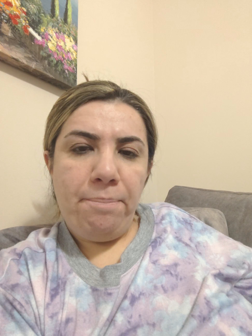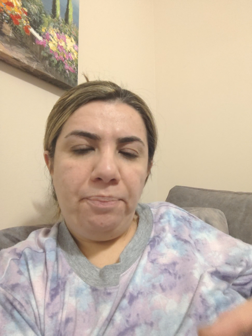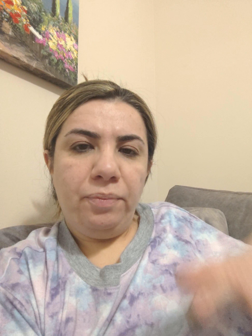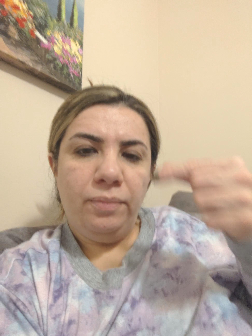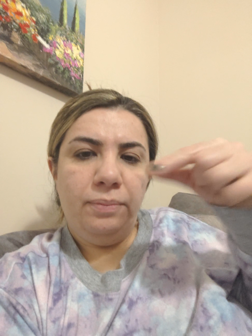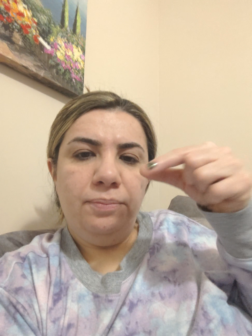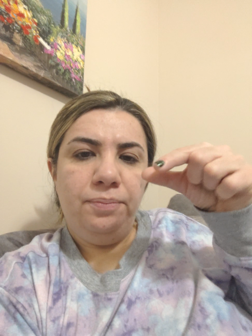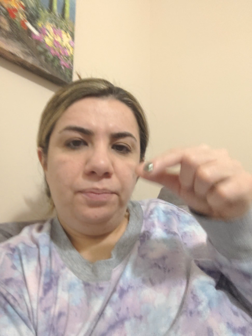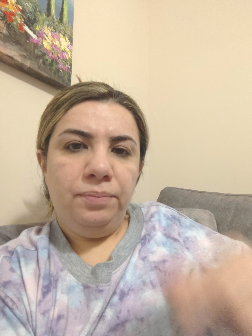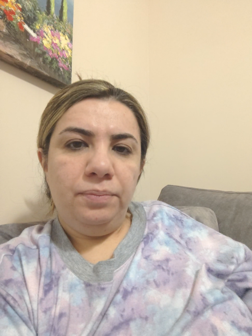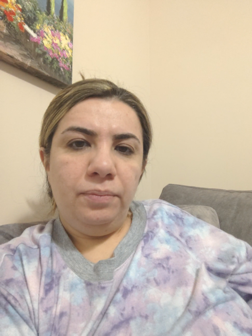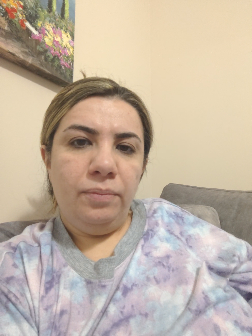green